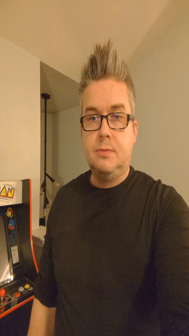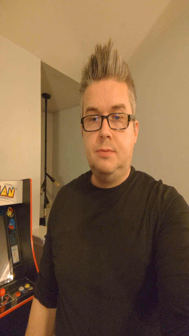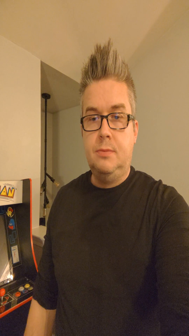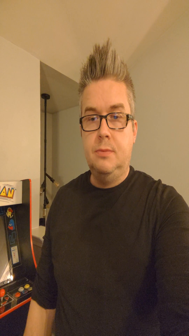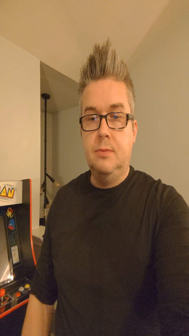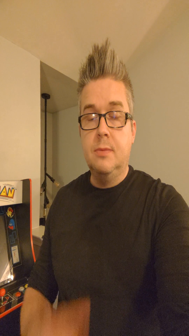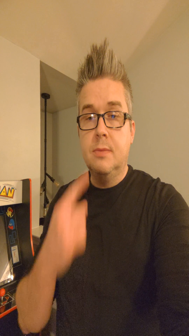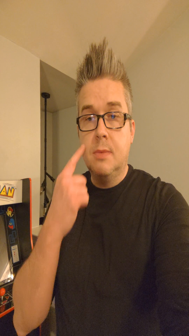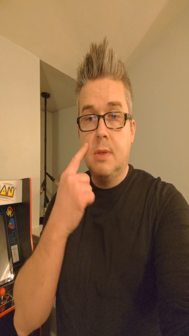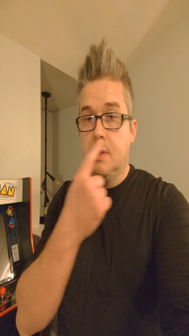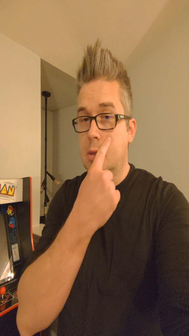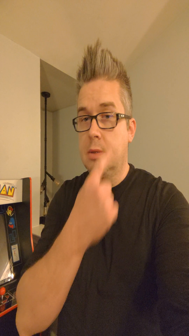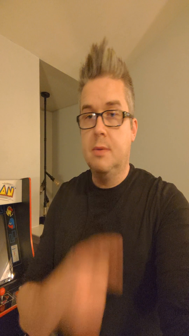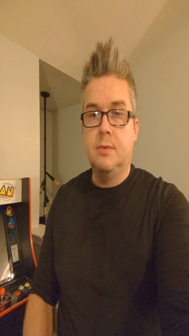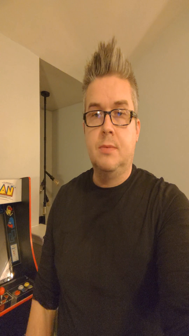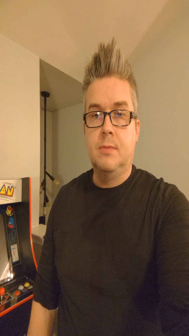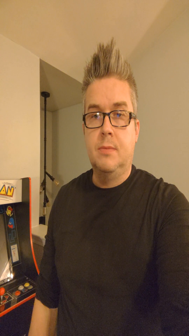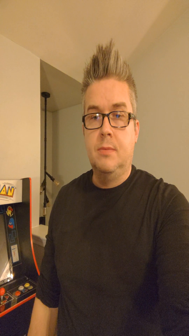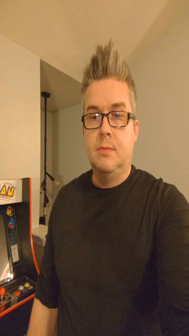eye